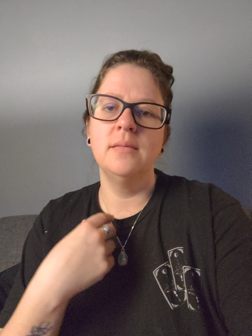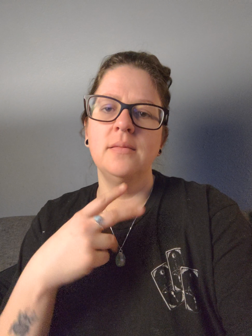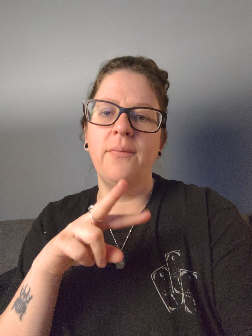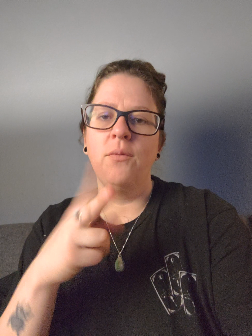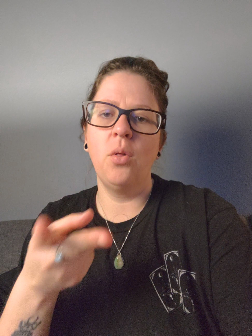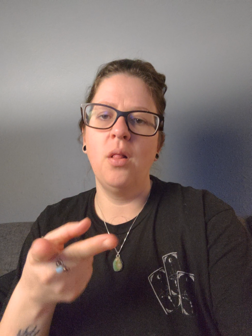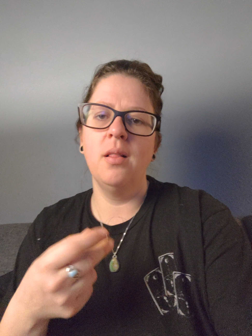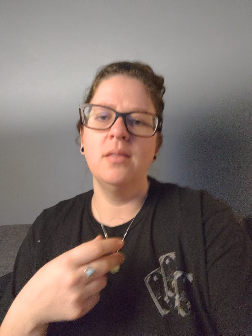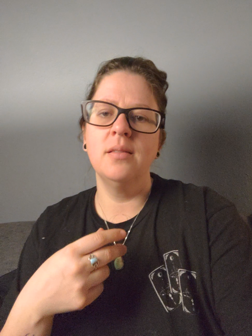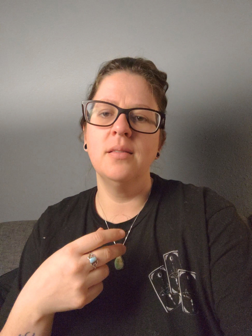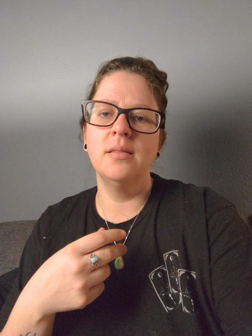fall